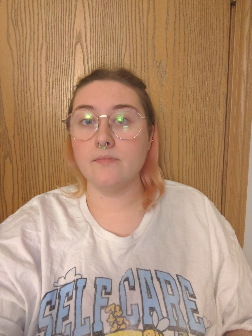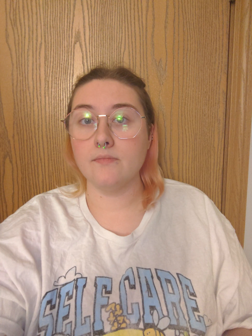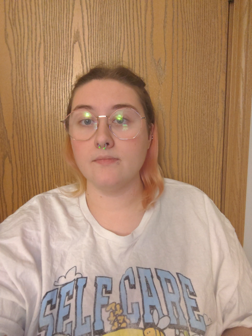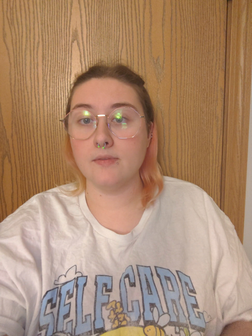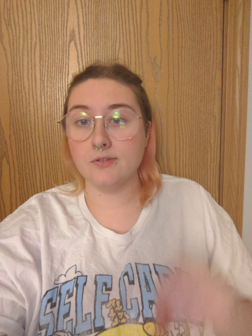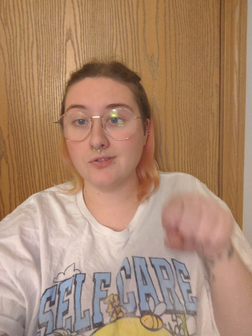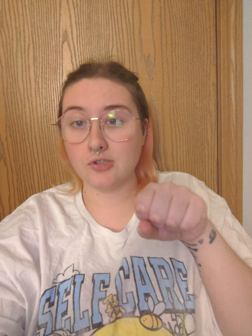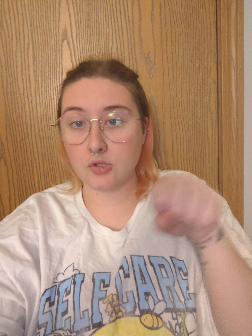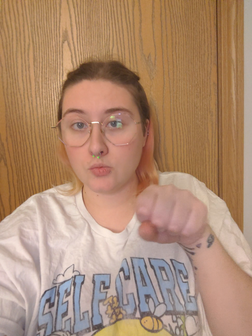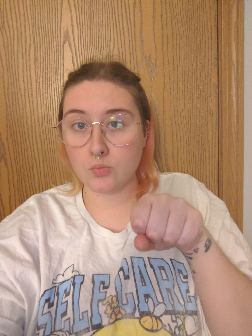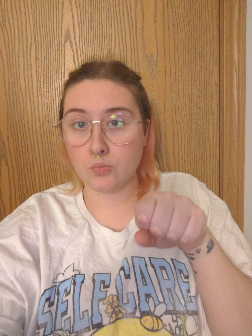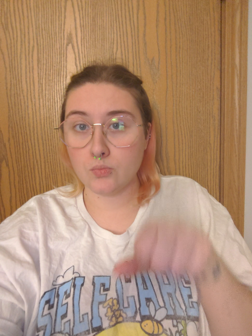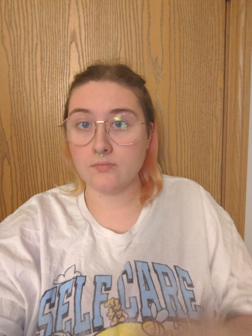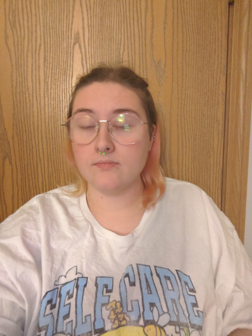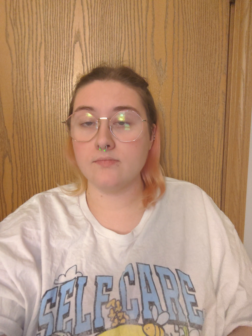shoe